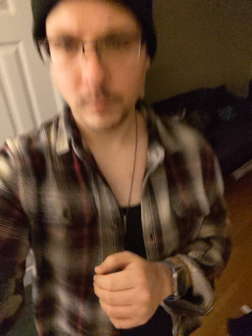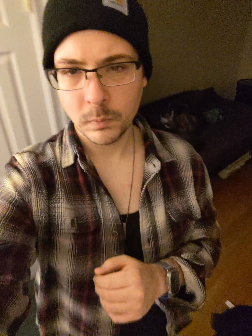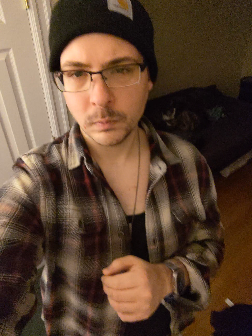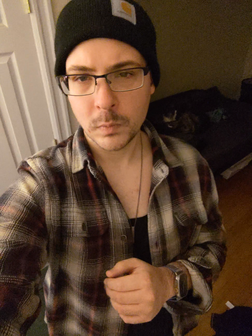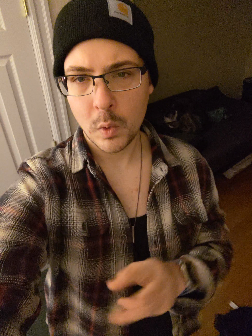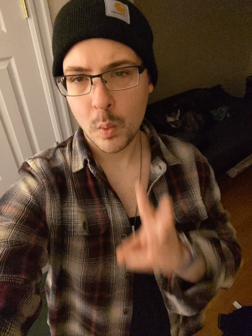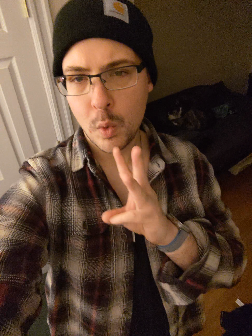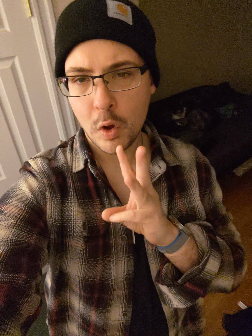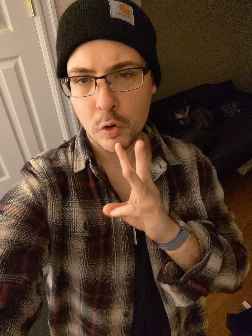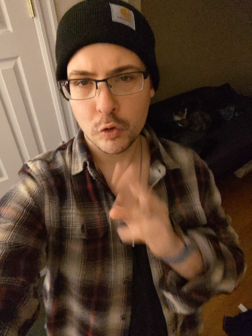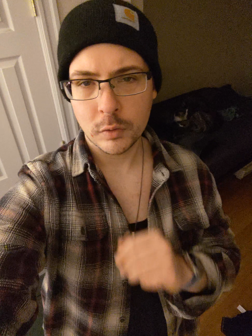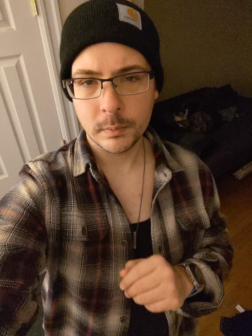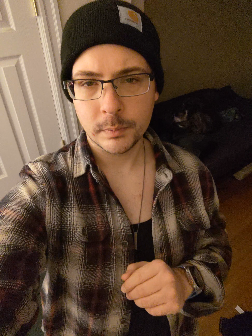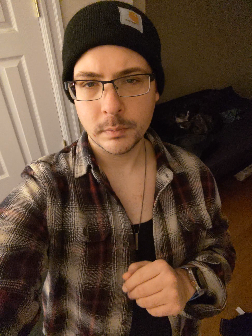water